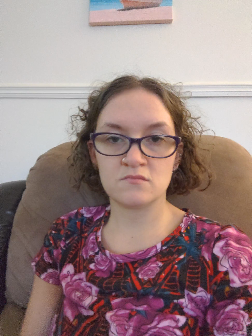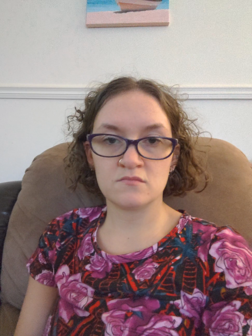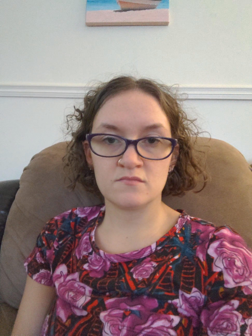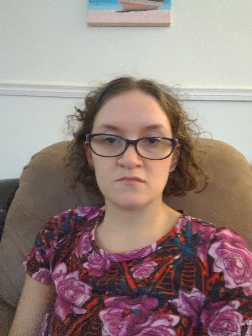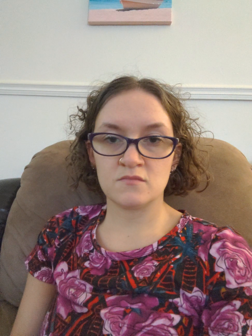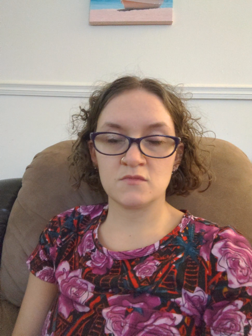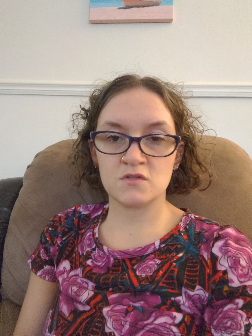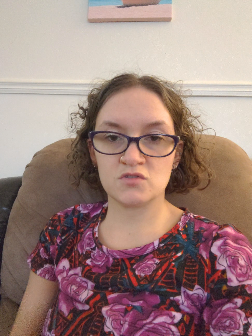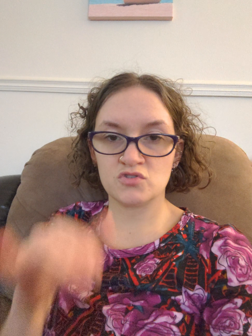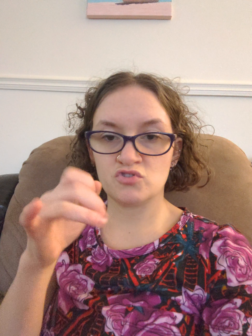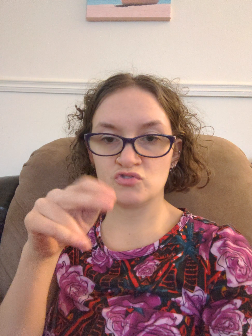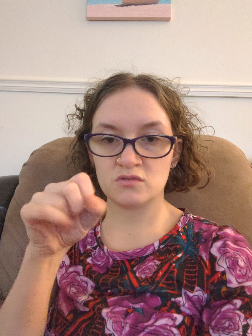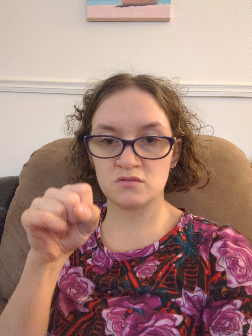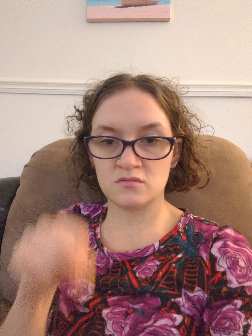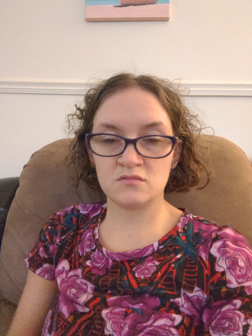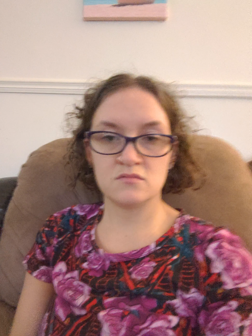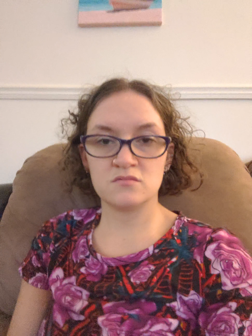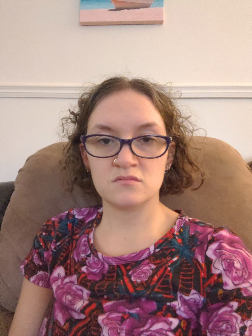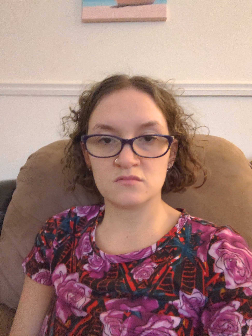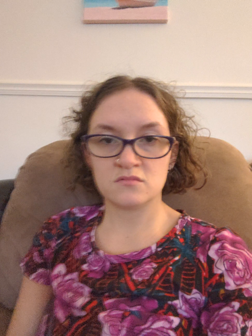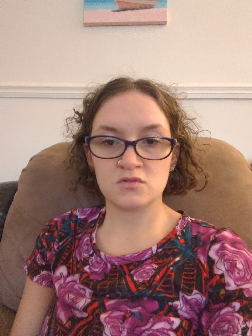jeans